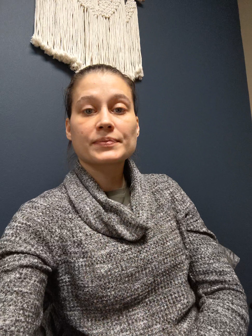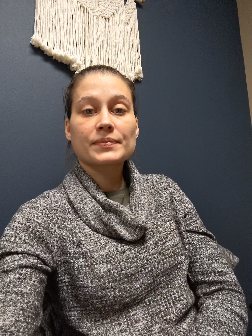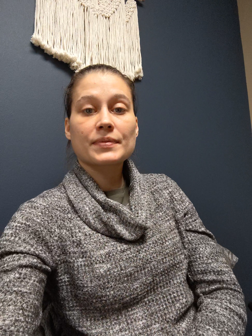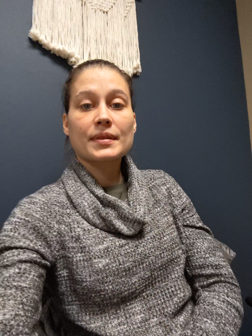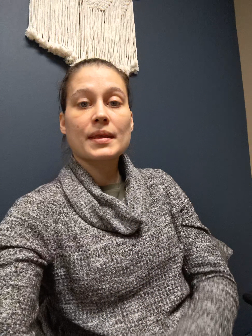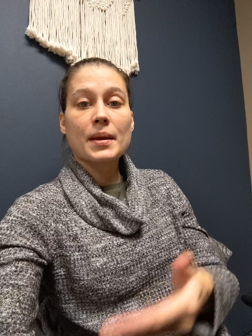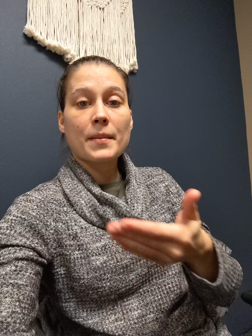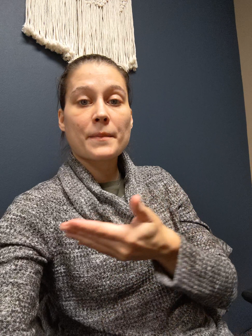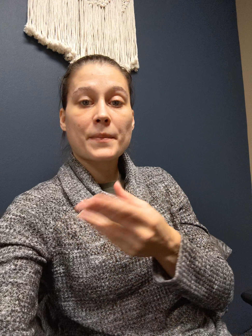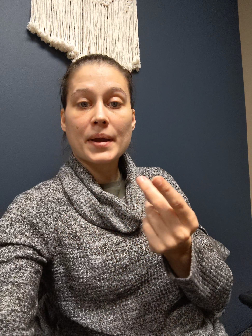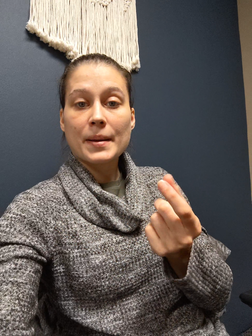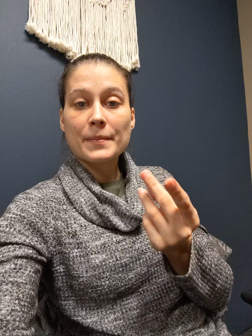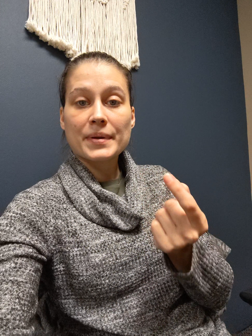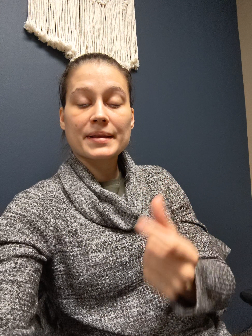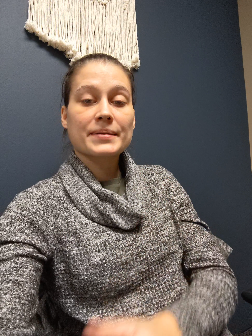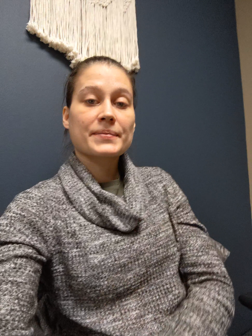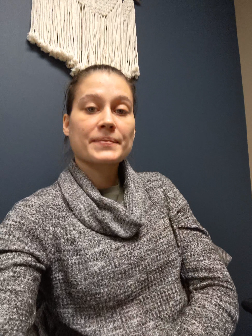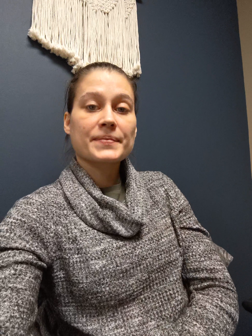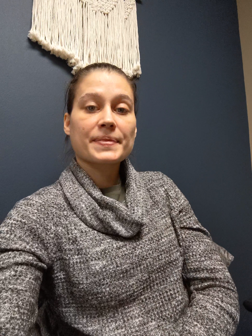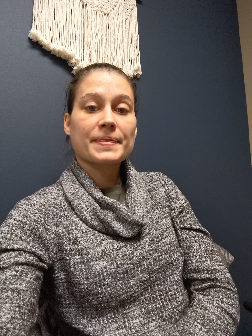puppy